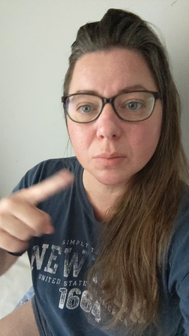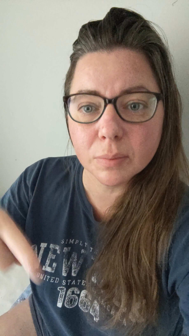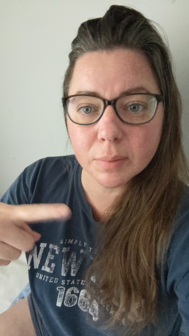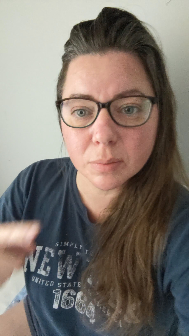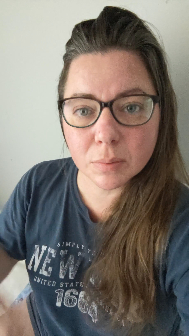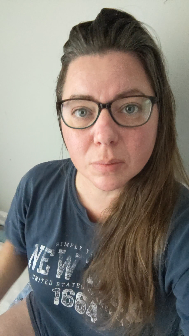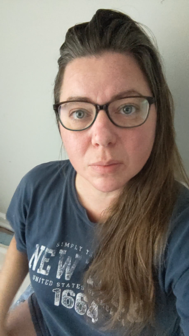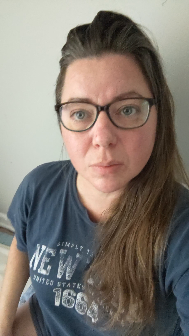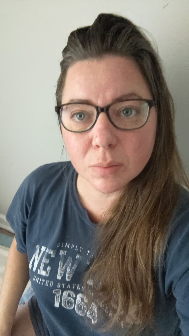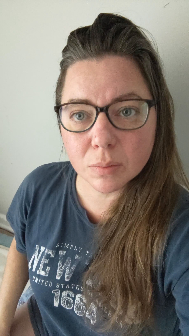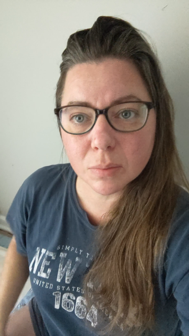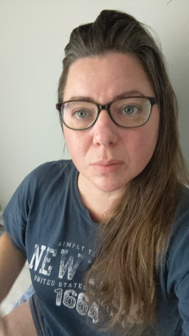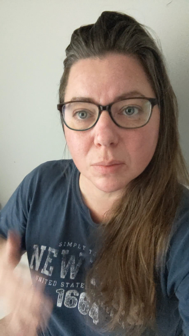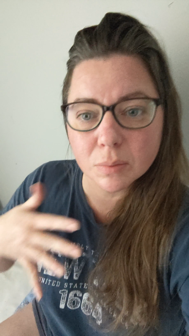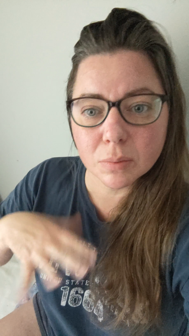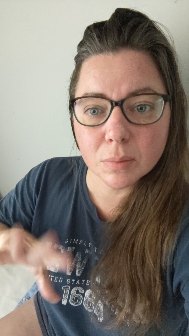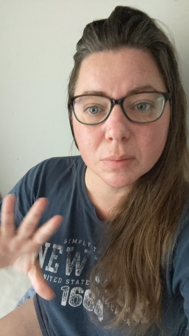dress